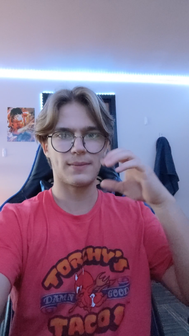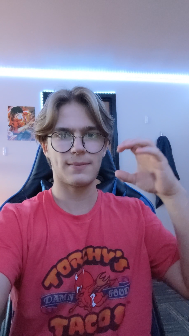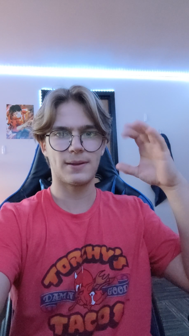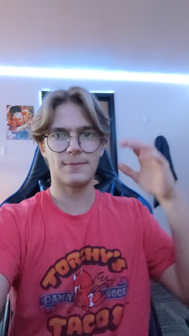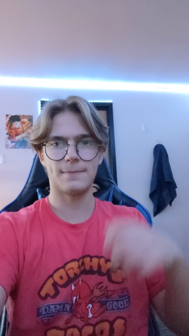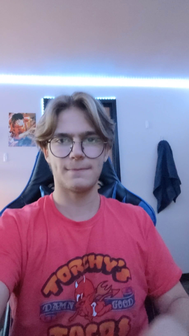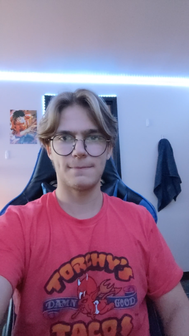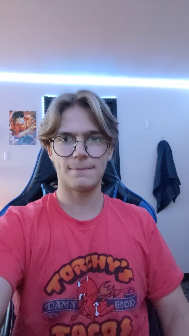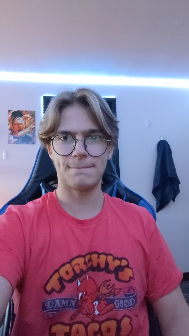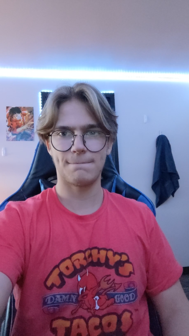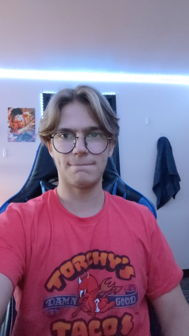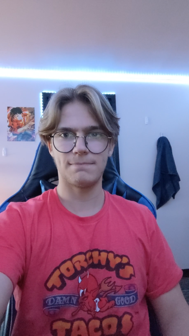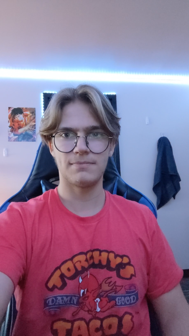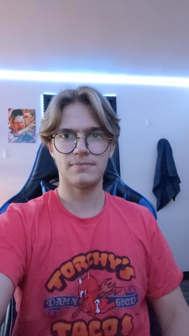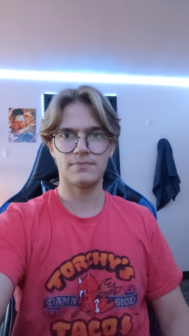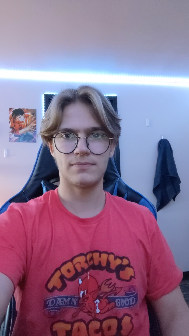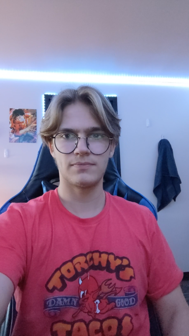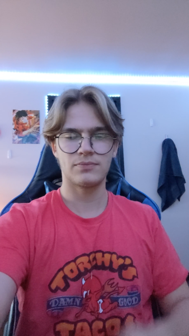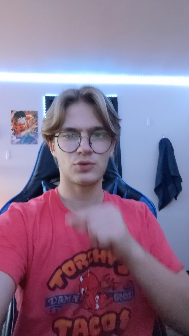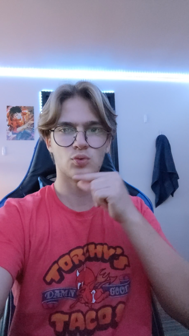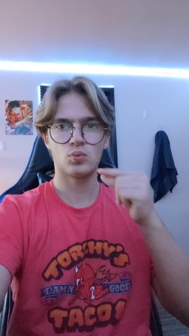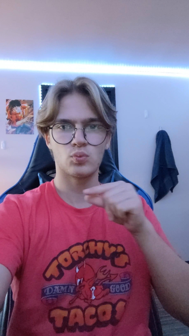glue